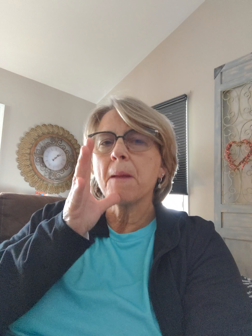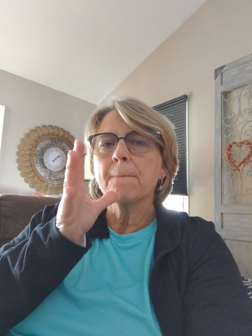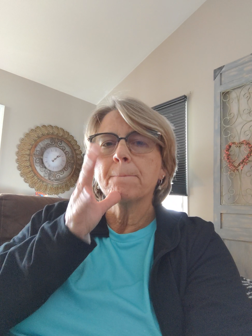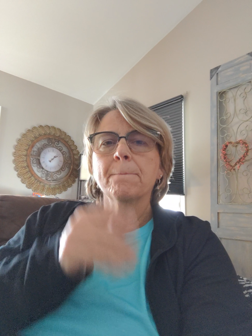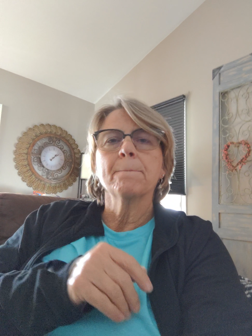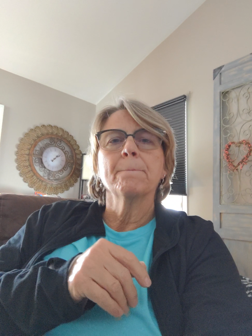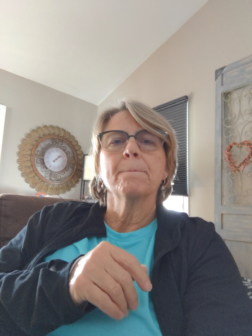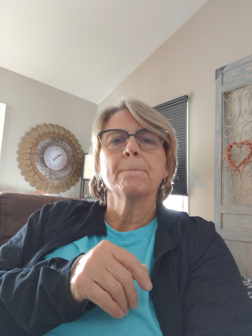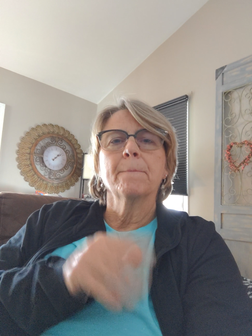mom